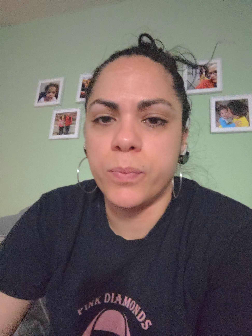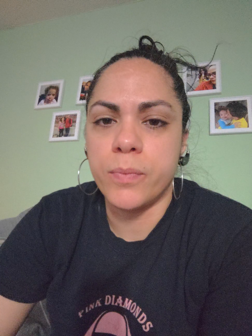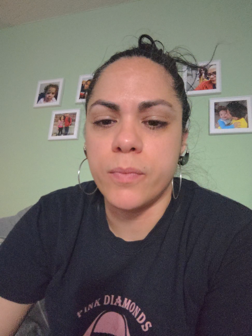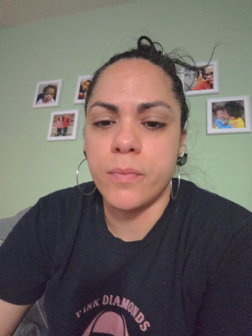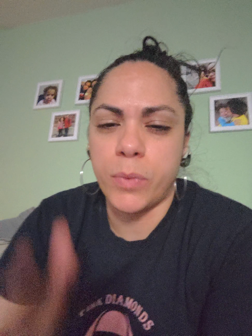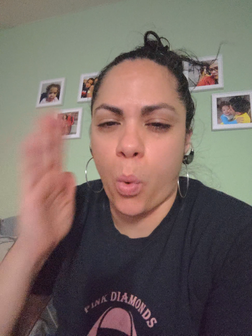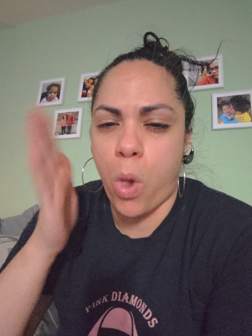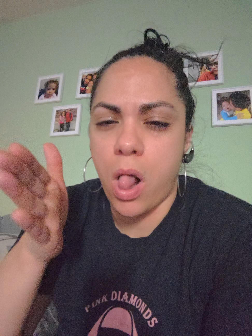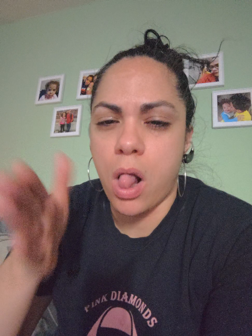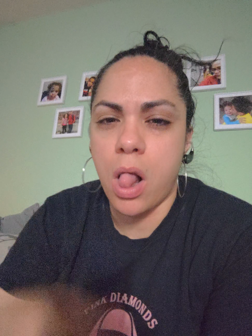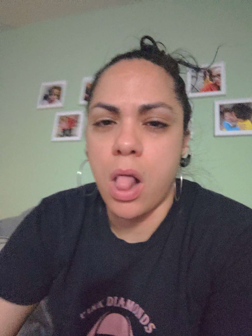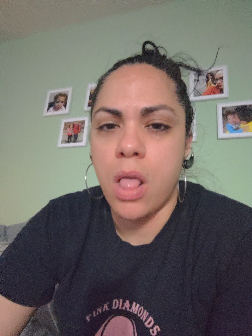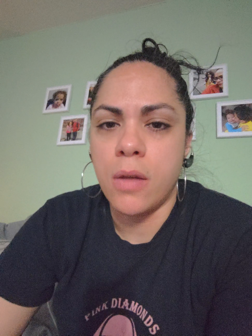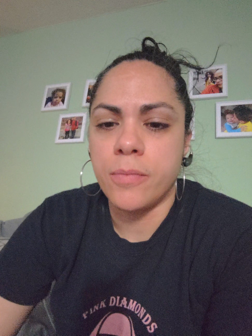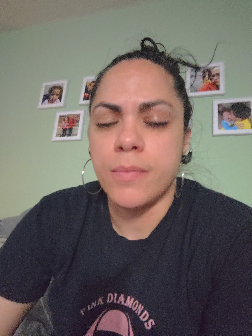will